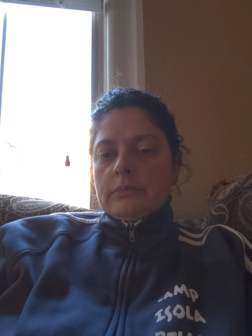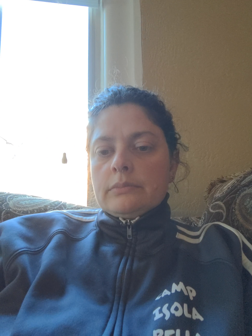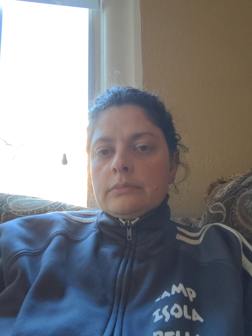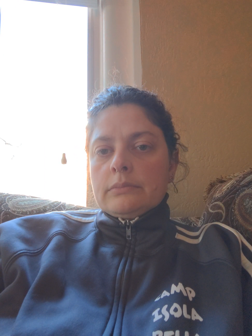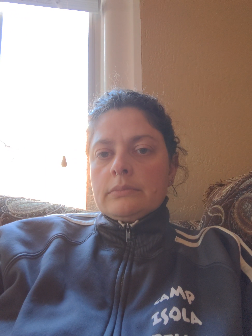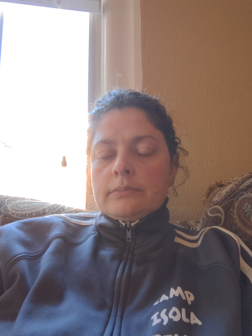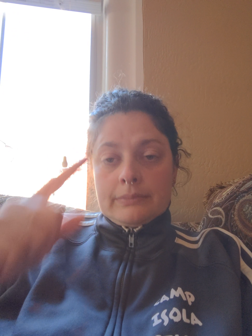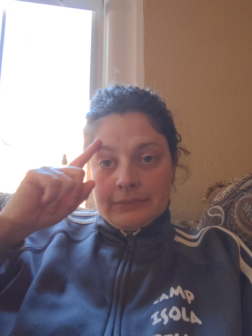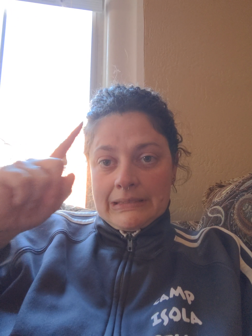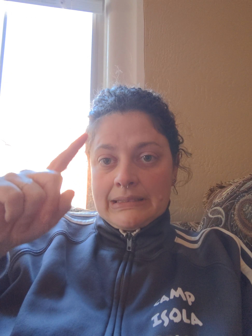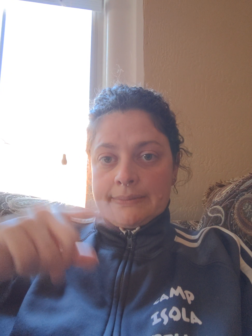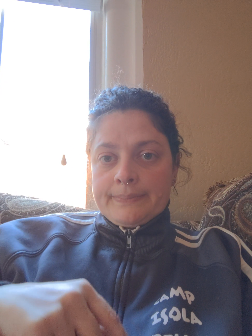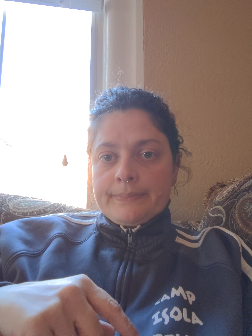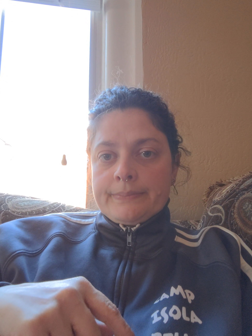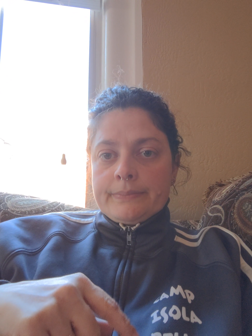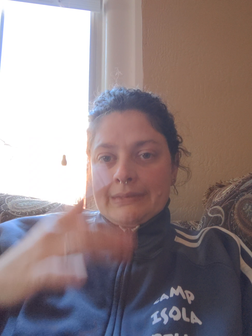penny